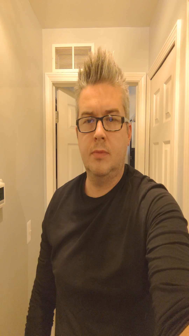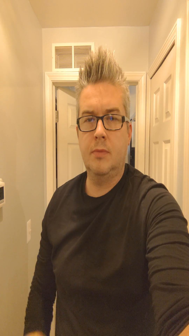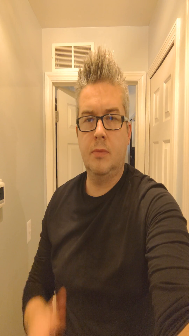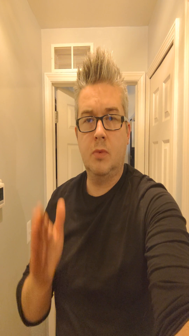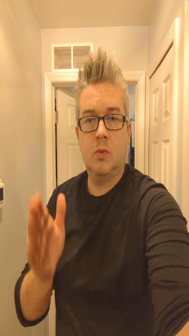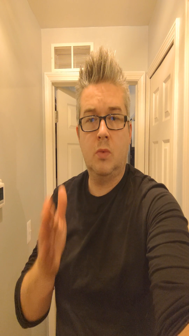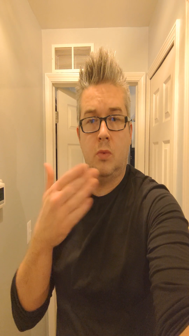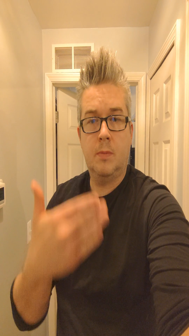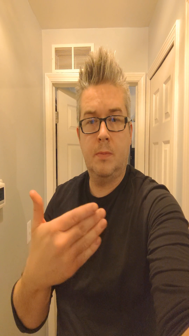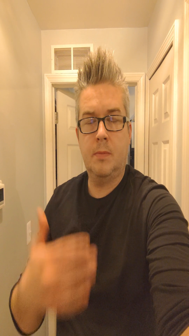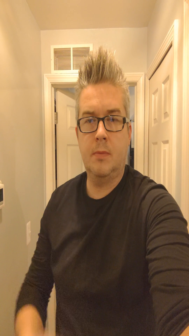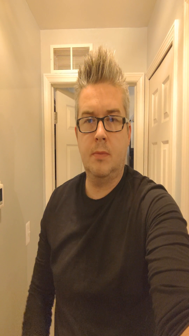room